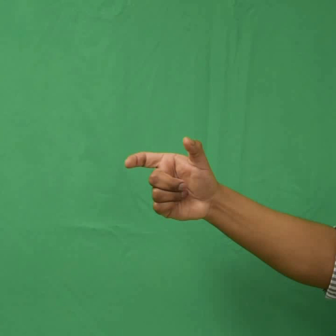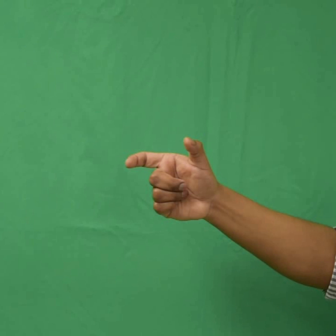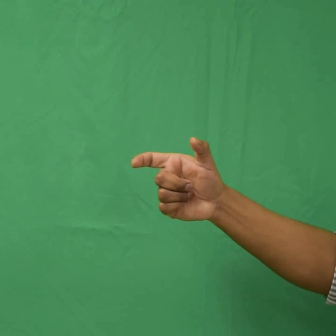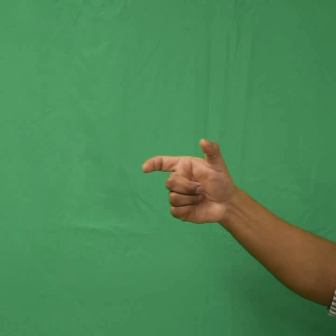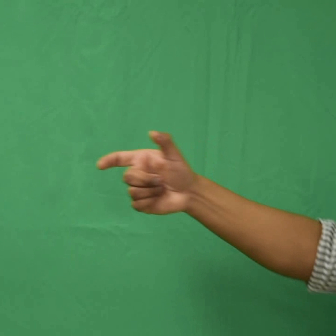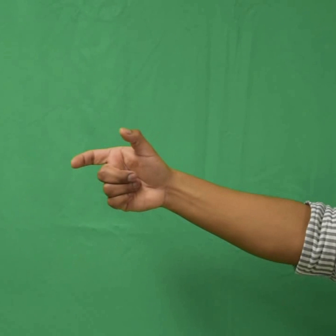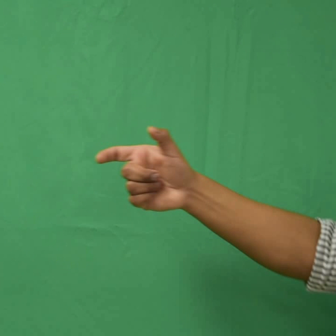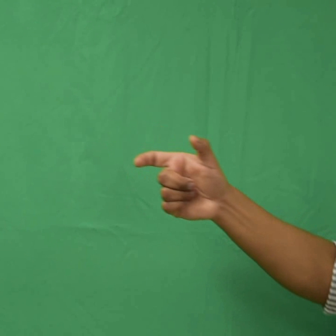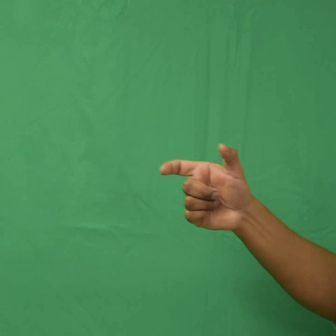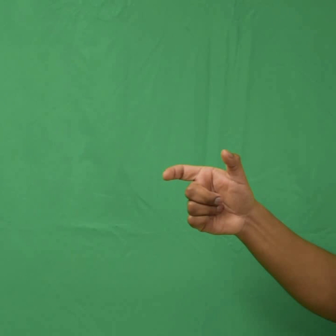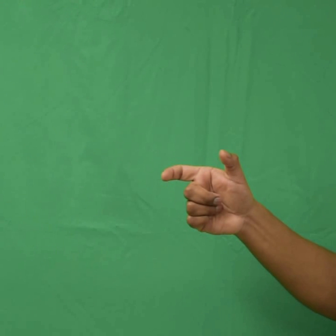X